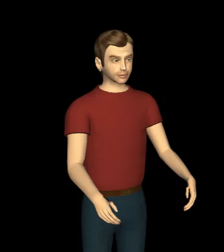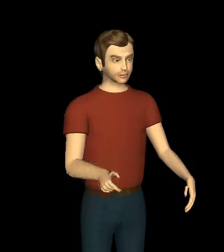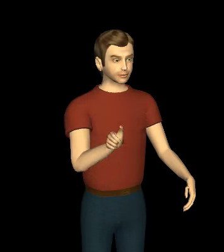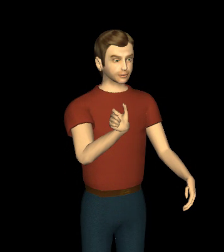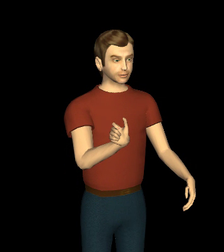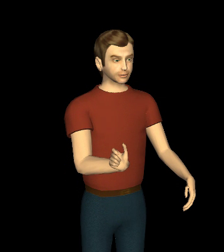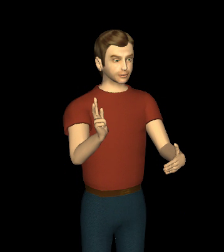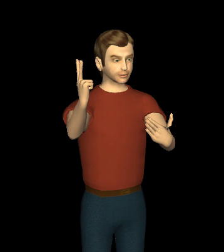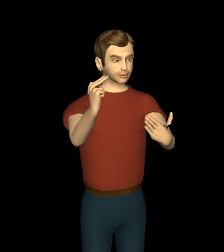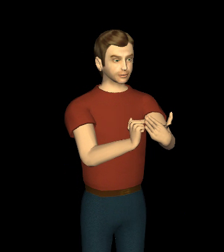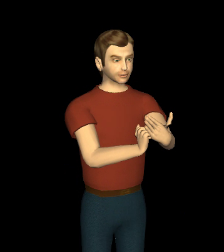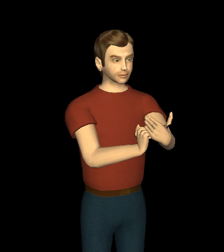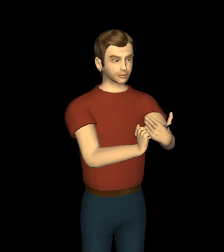فنان